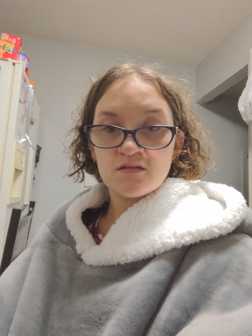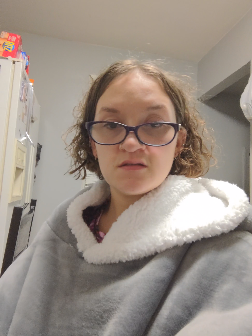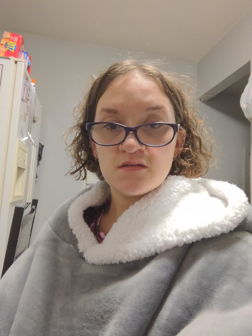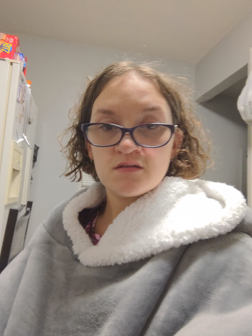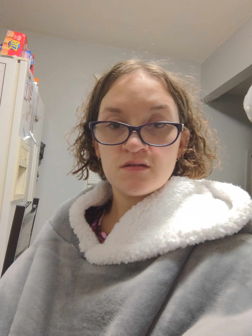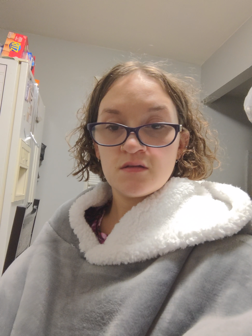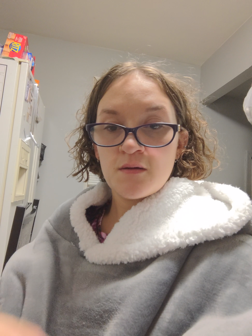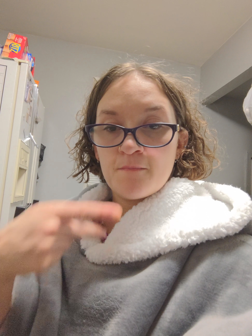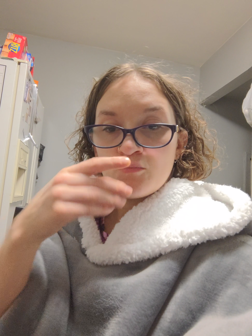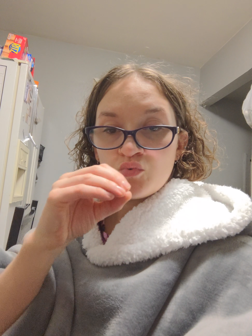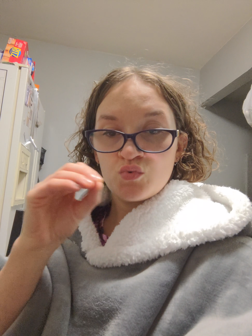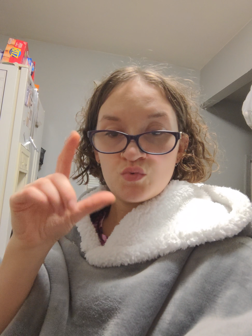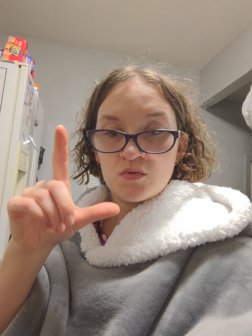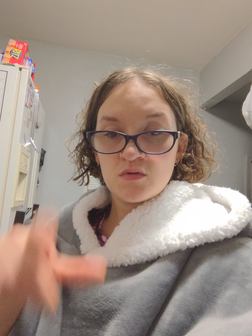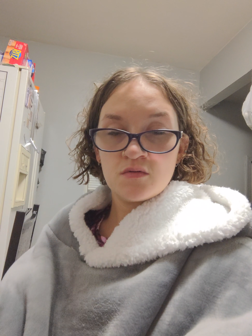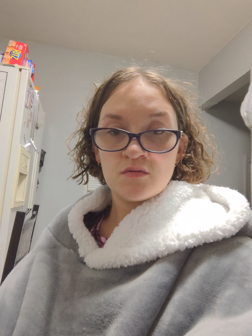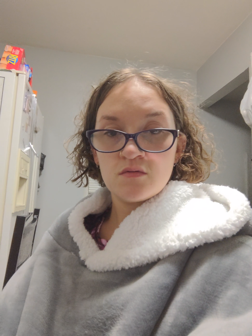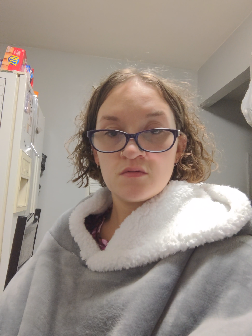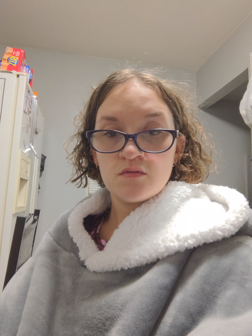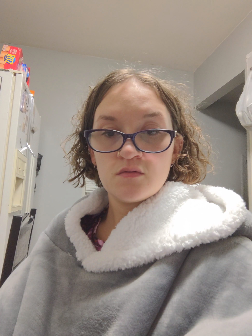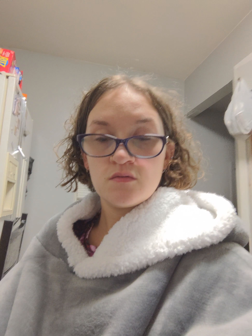pool